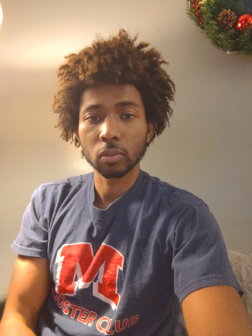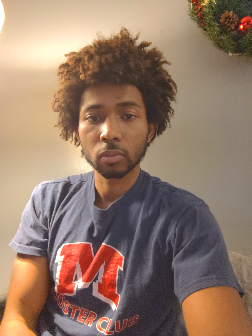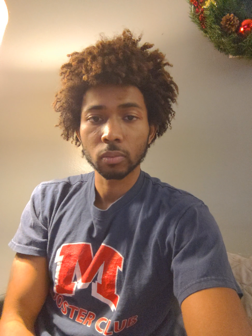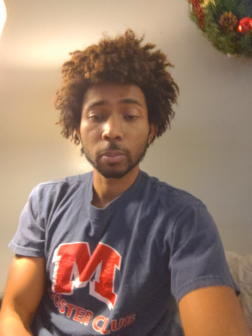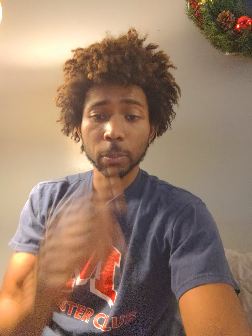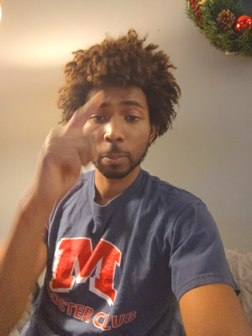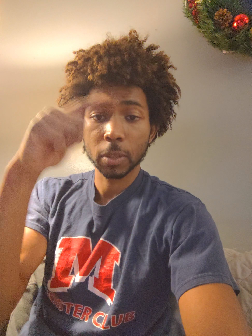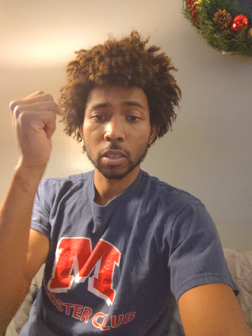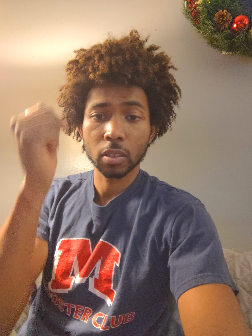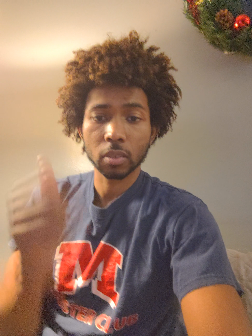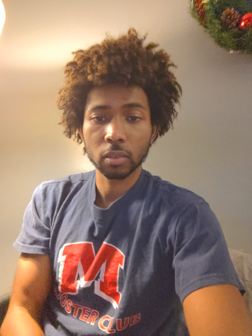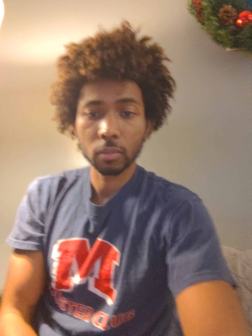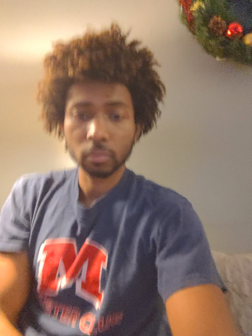because